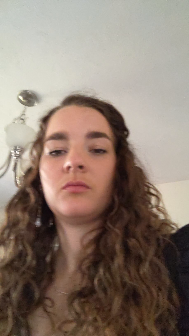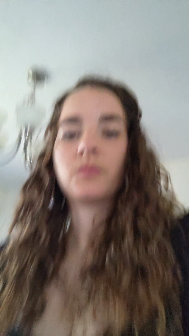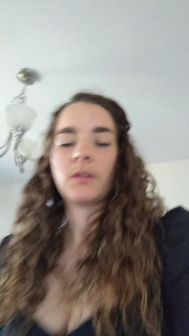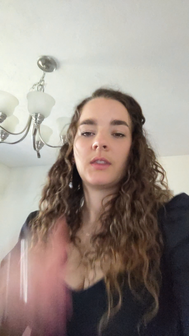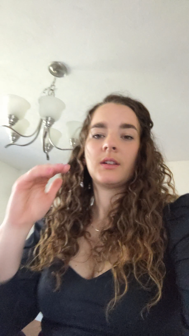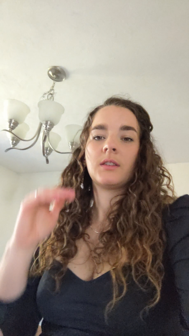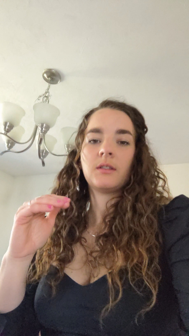little